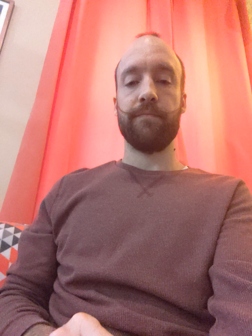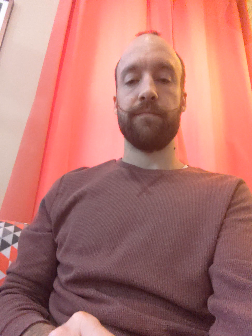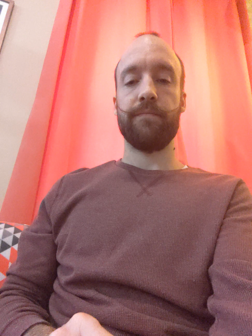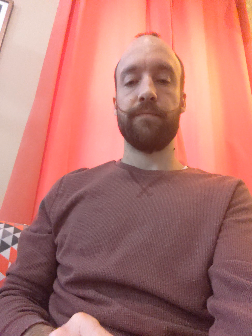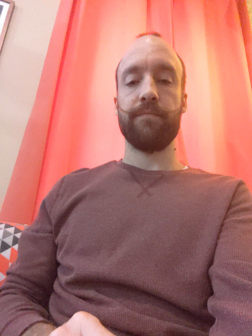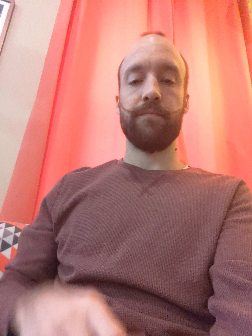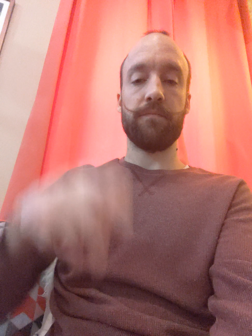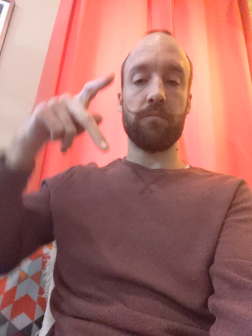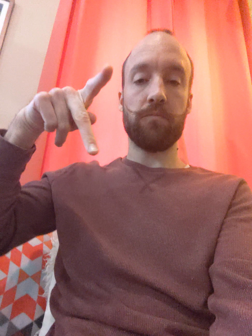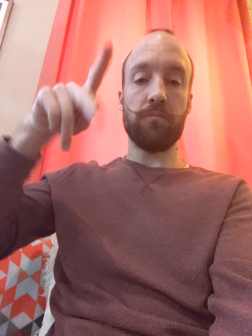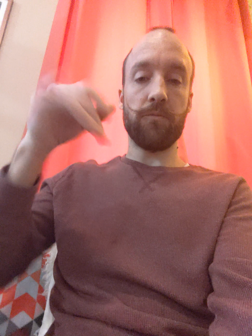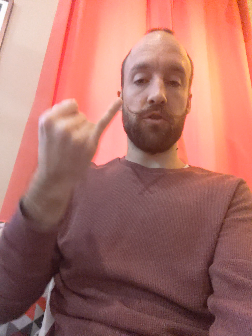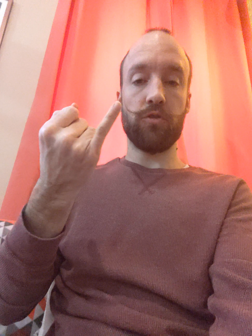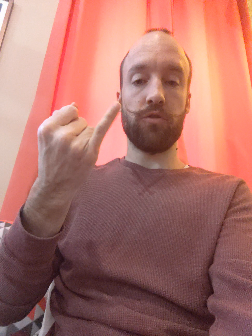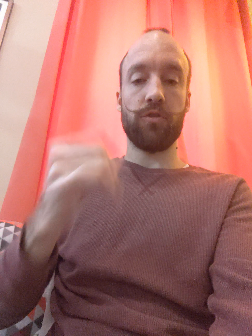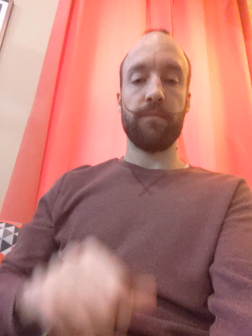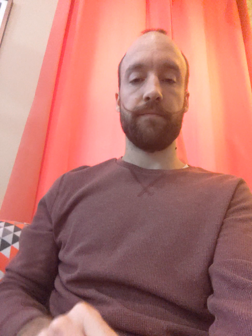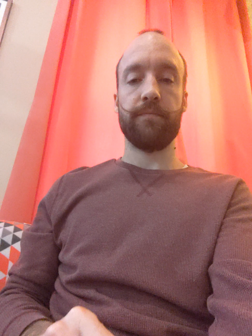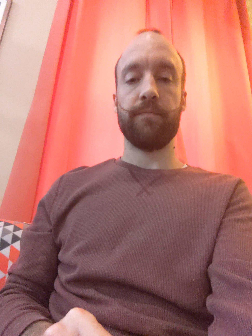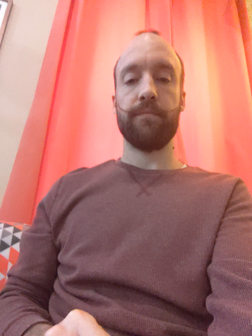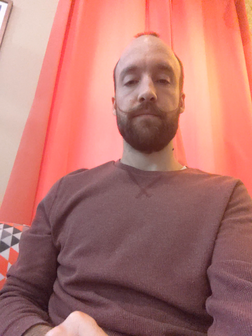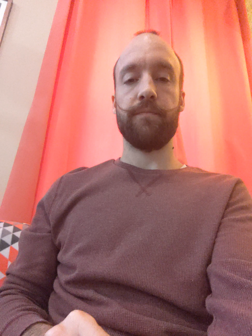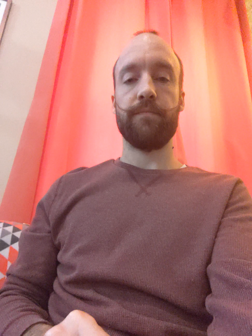pajamas